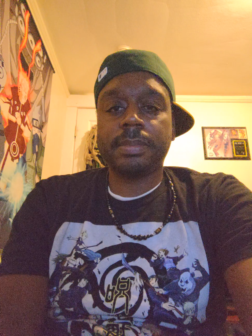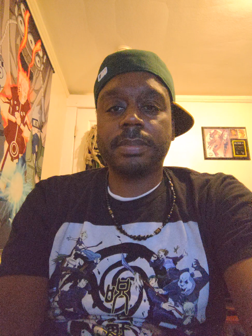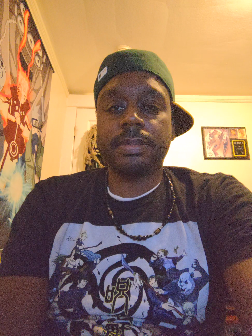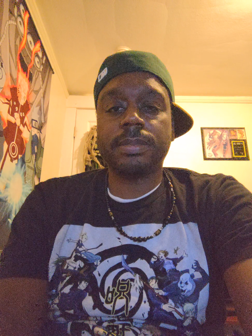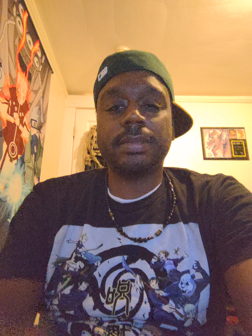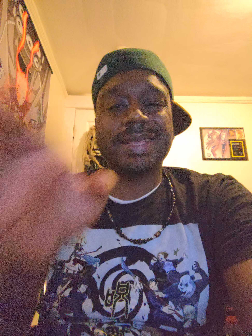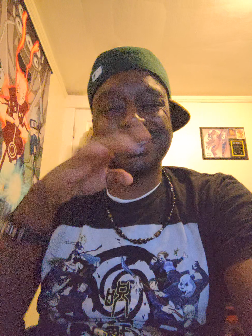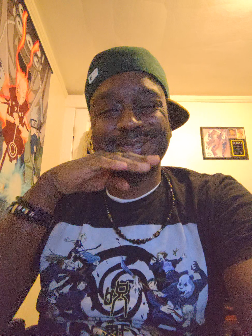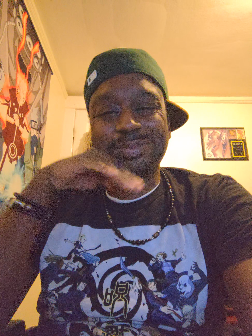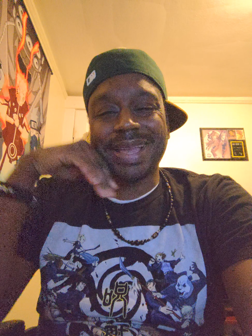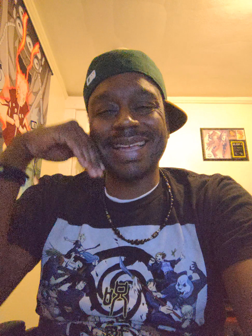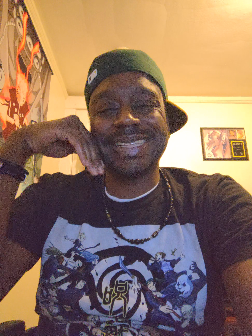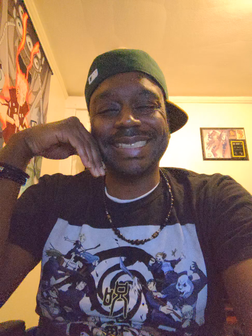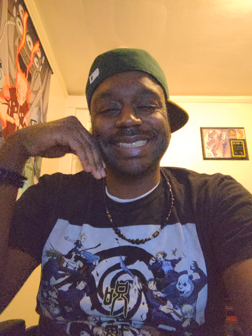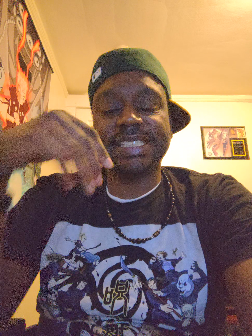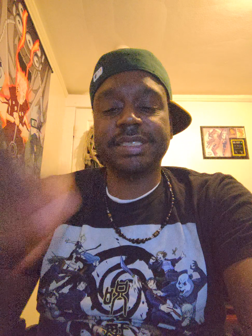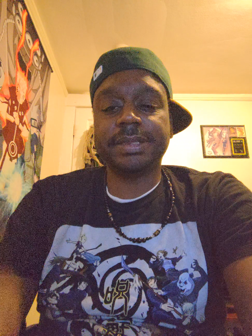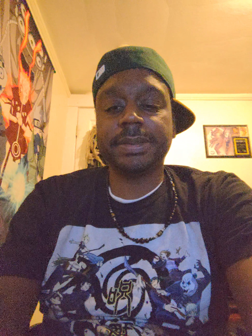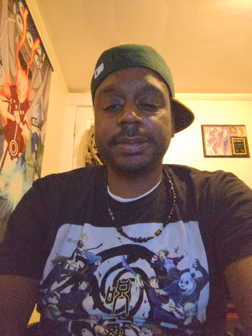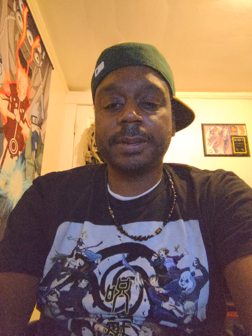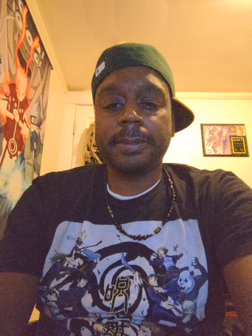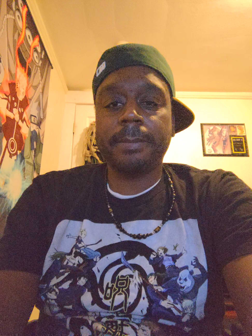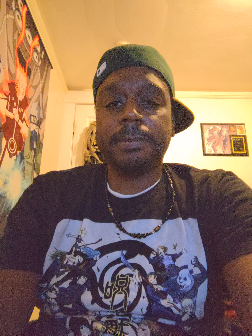smile